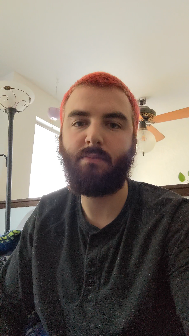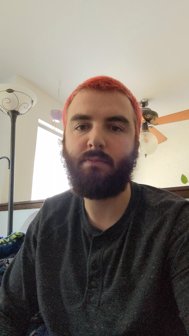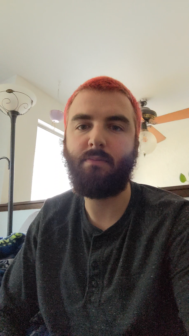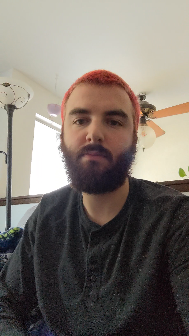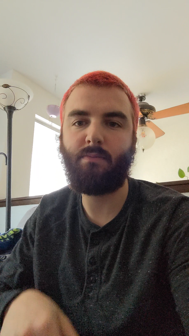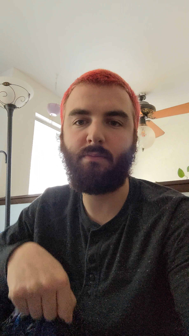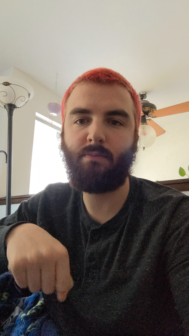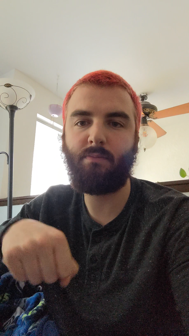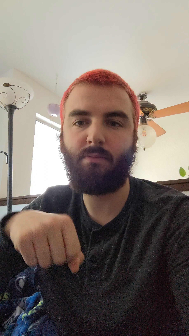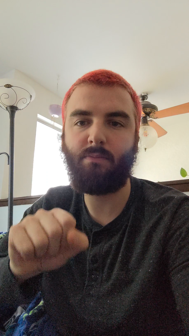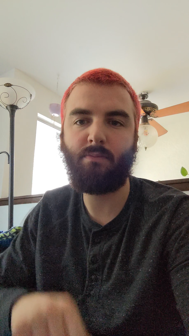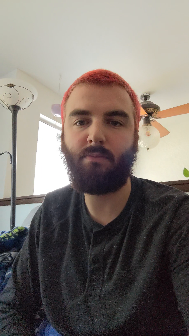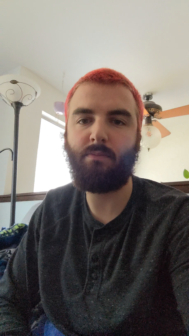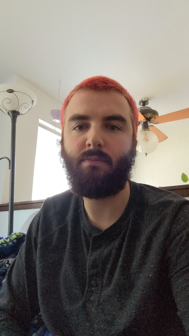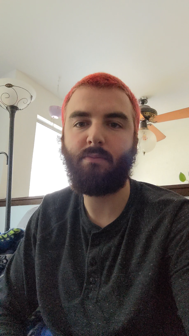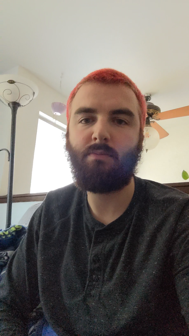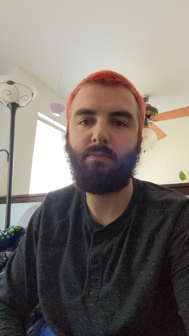motorcycle